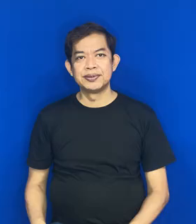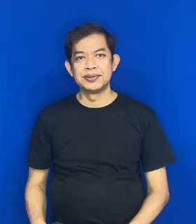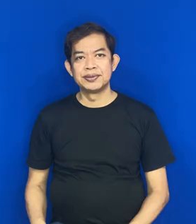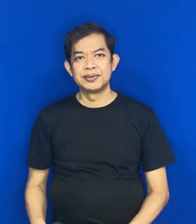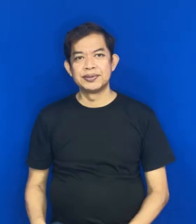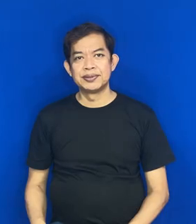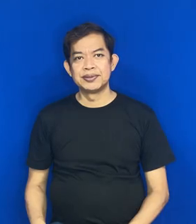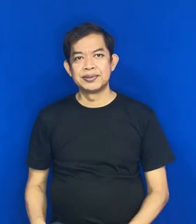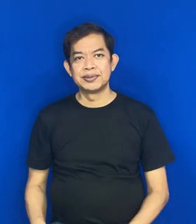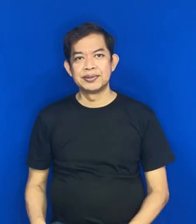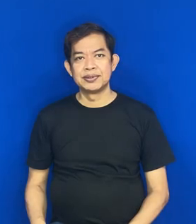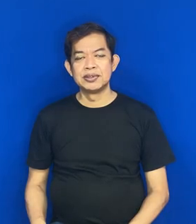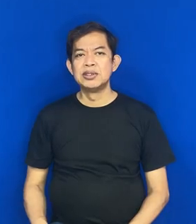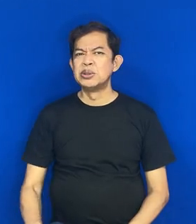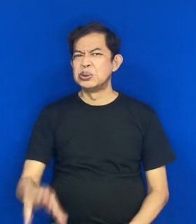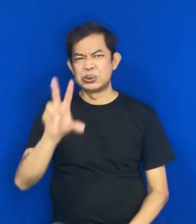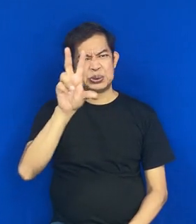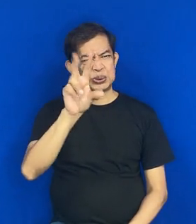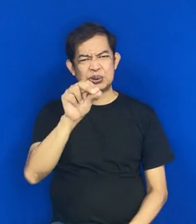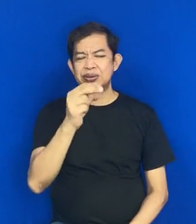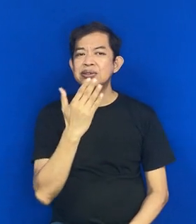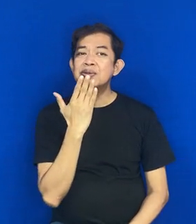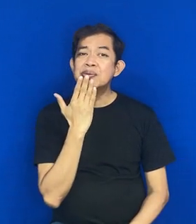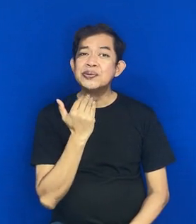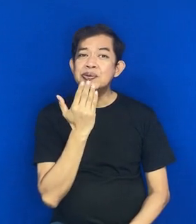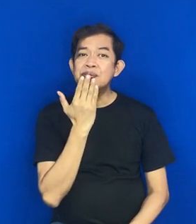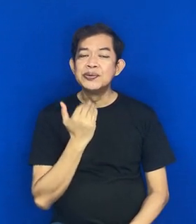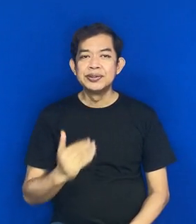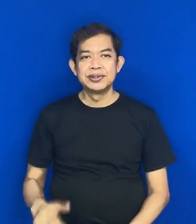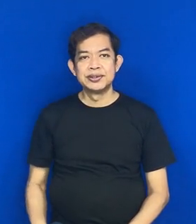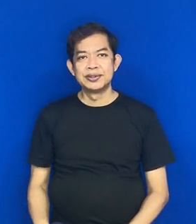no sugar